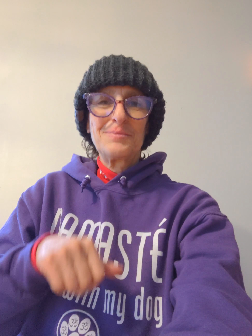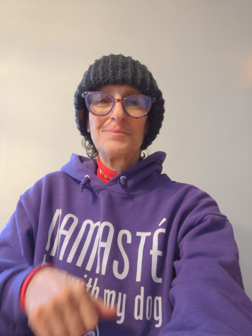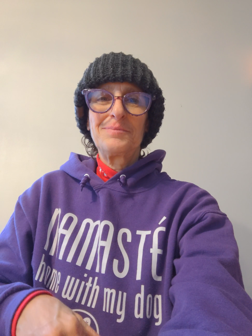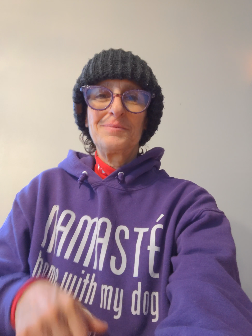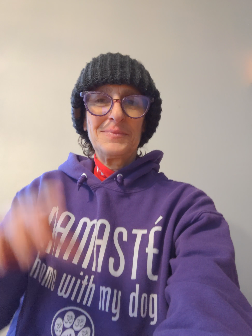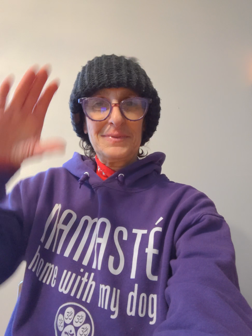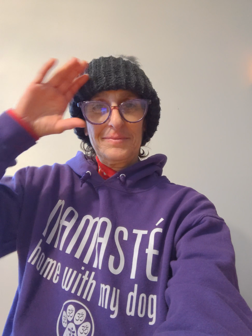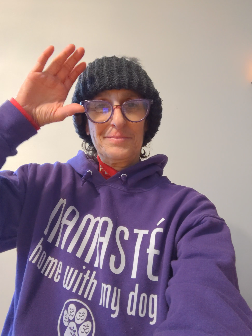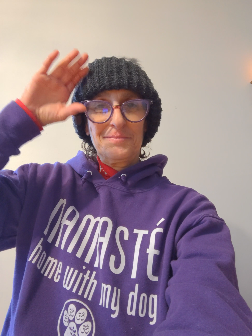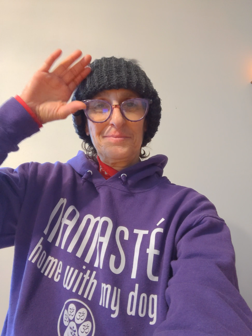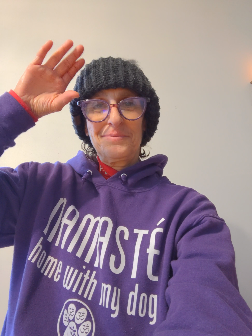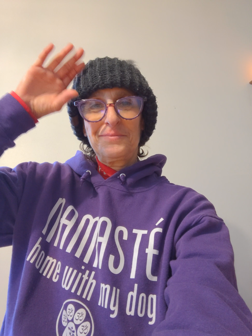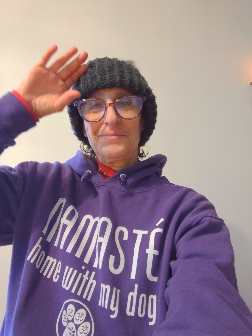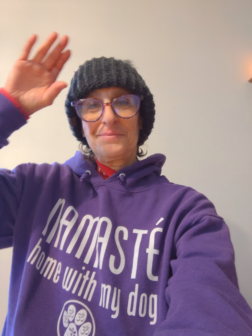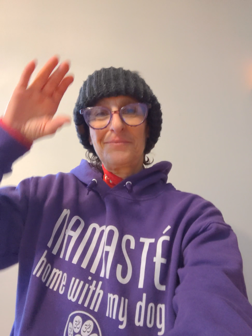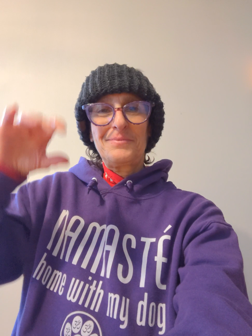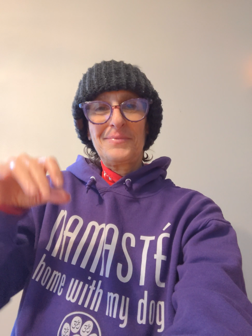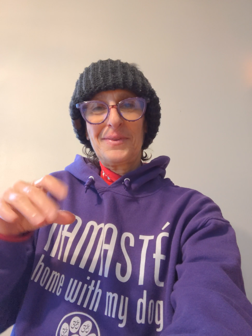sun